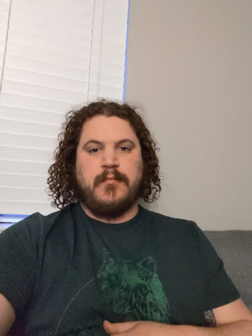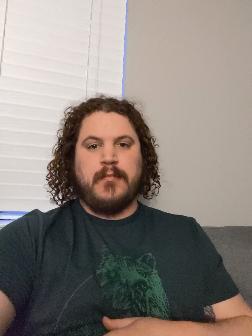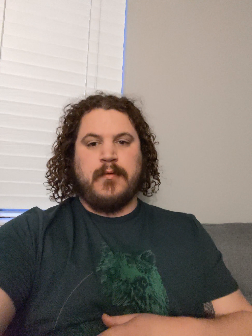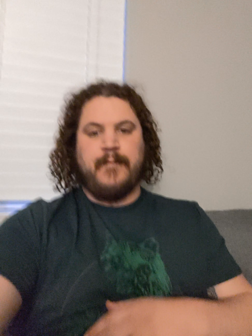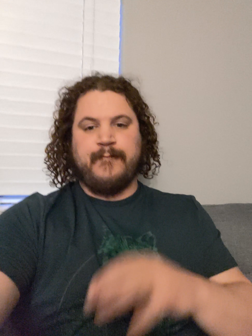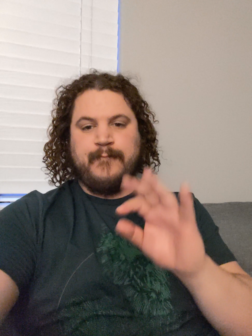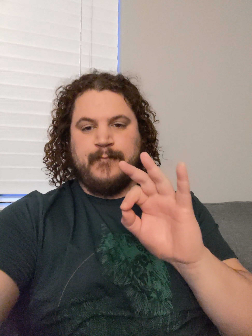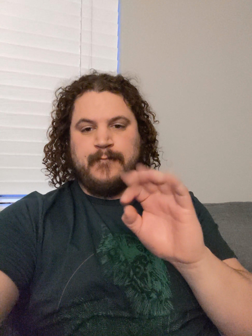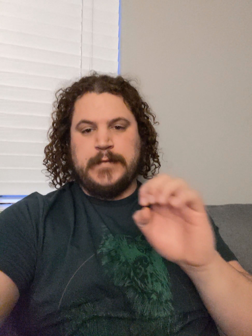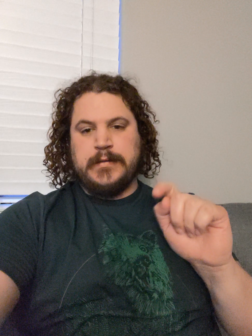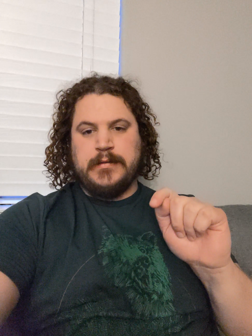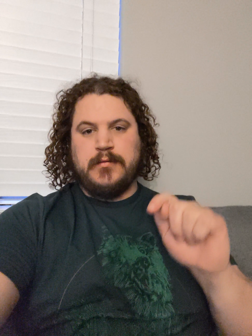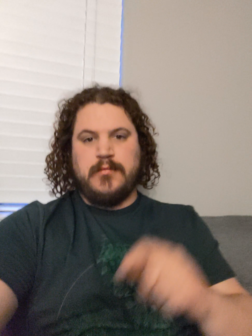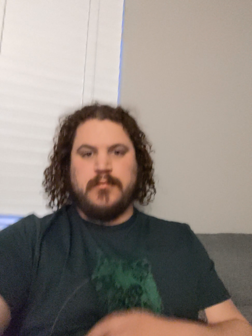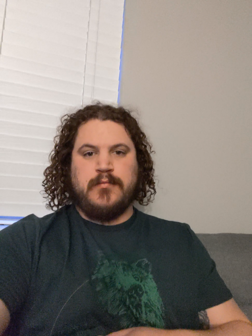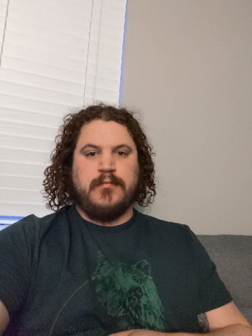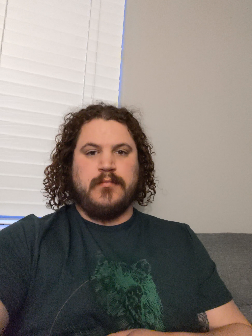feet